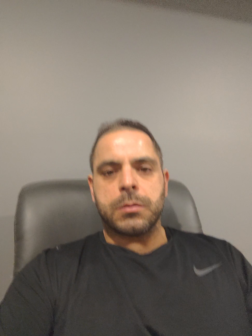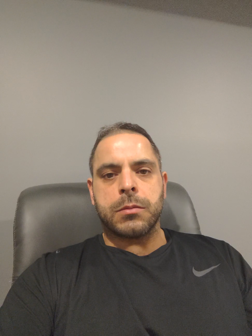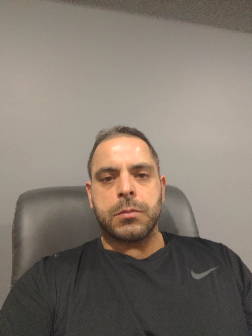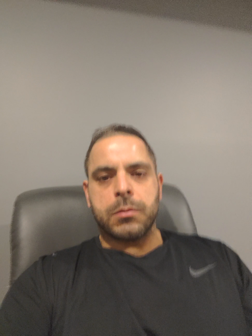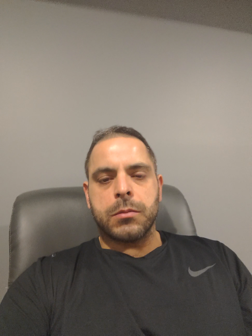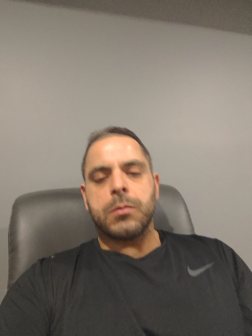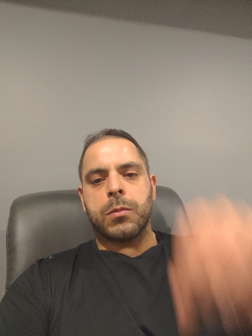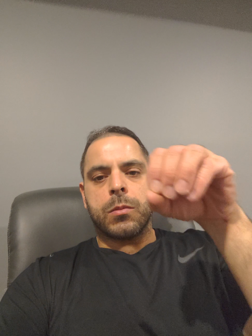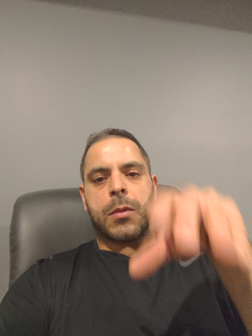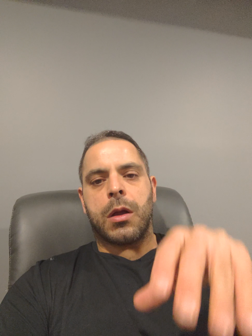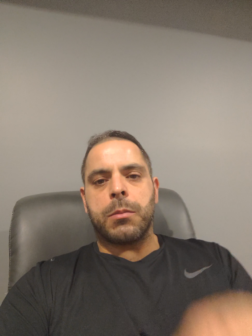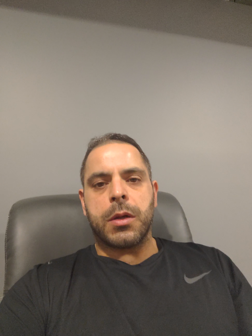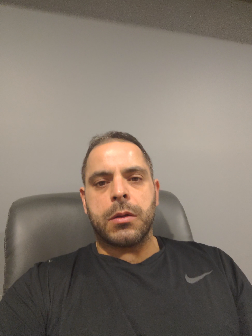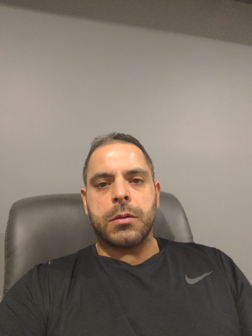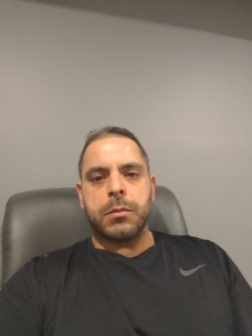drop